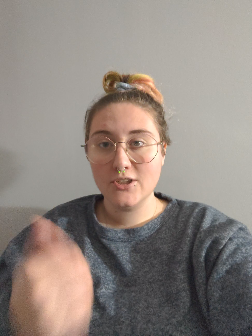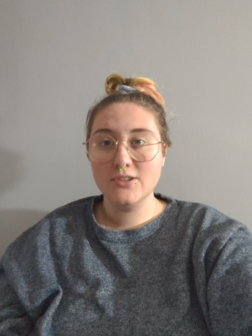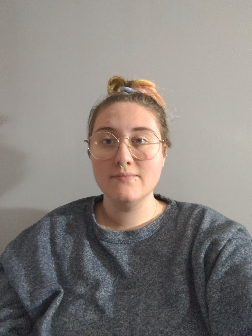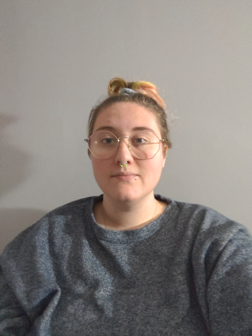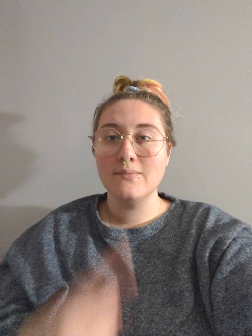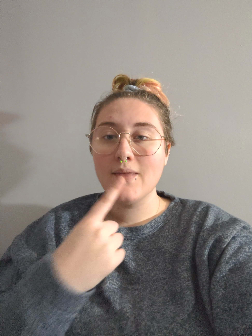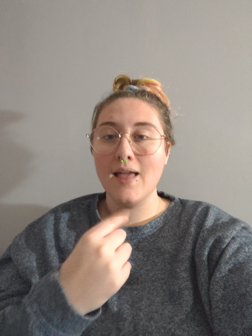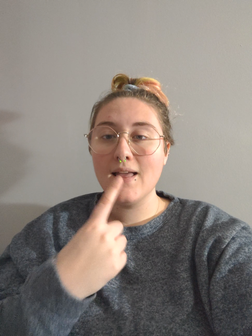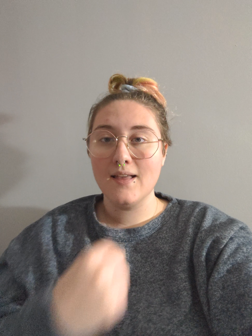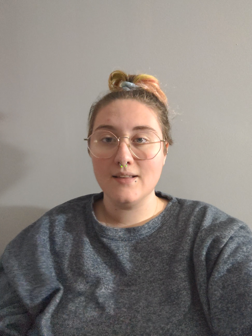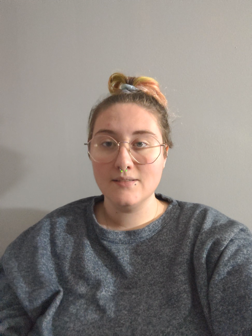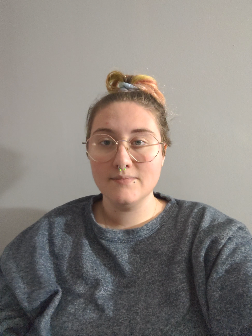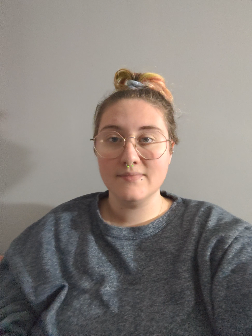red